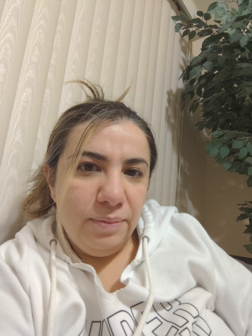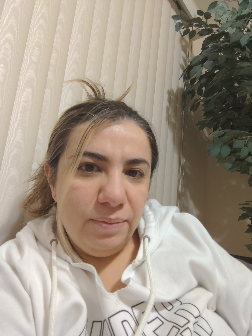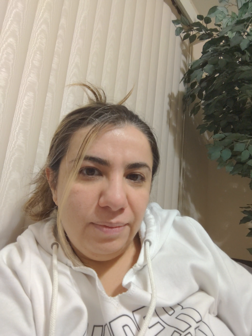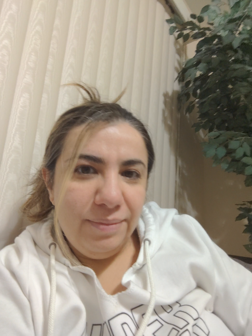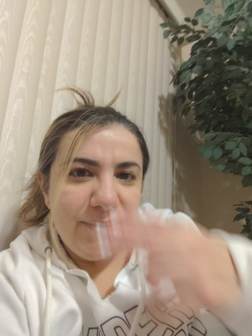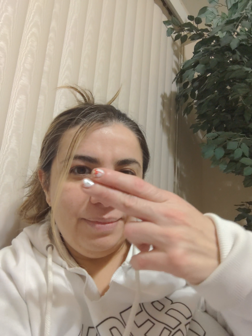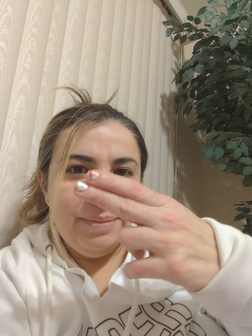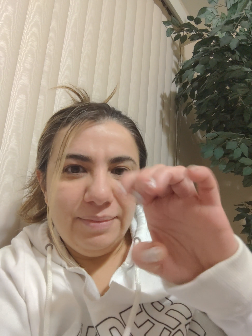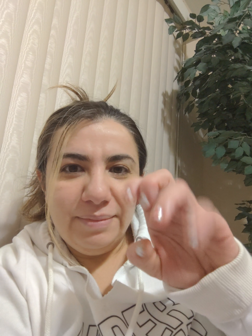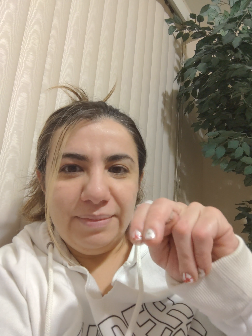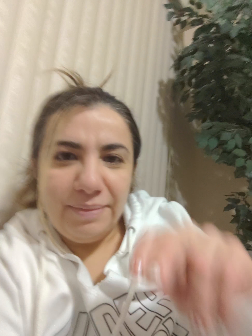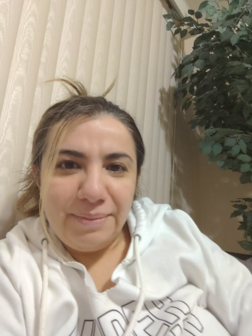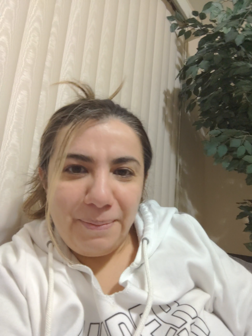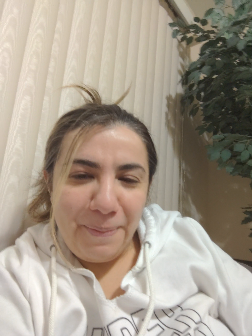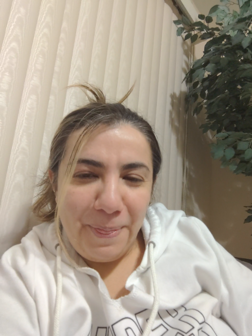hen